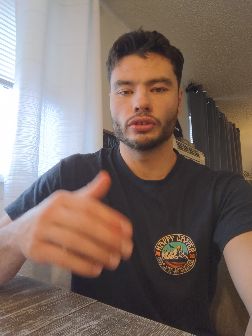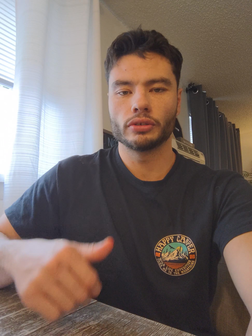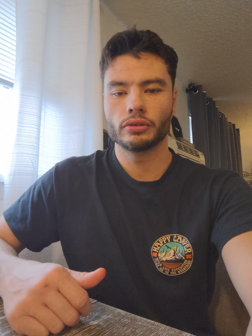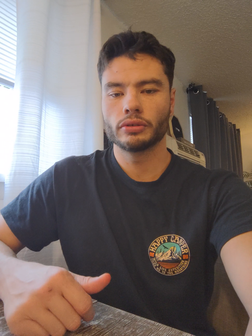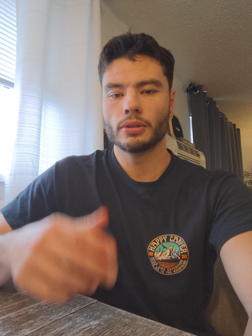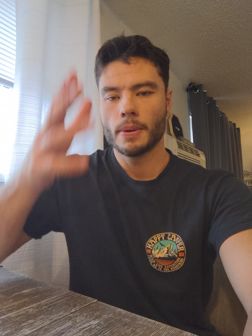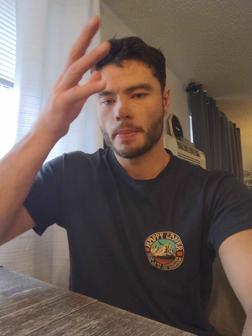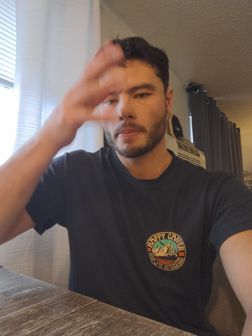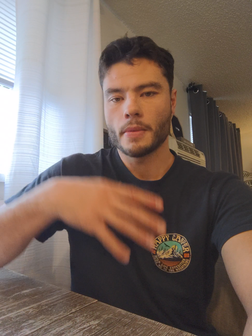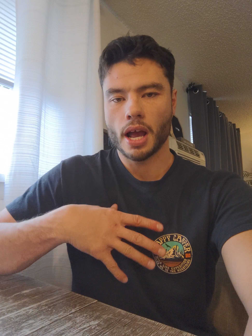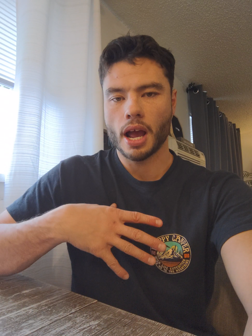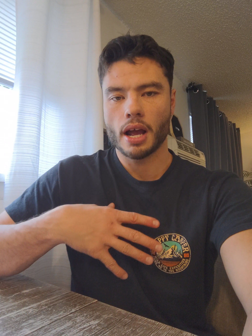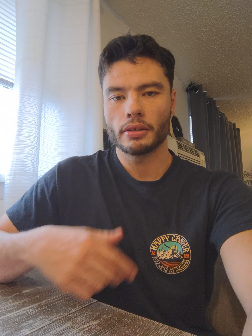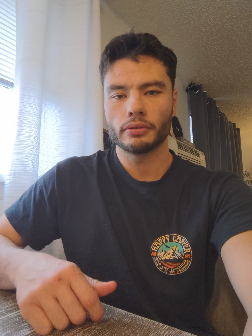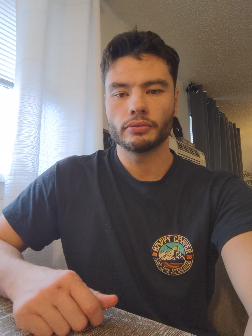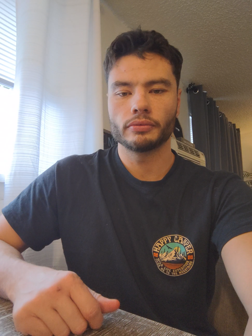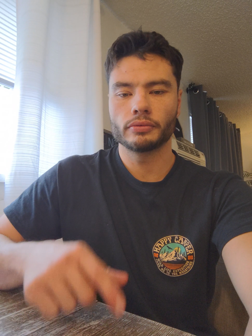man